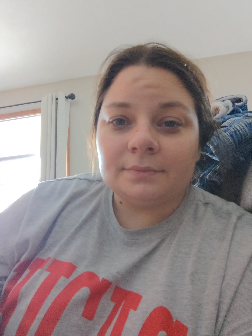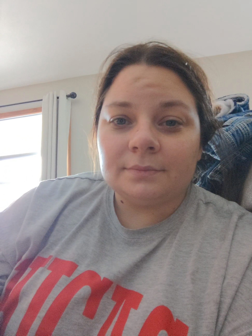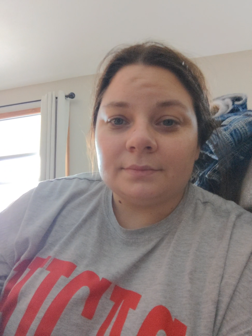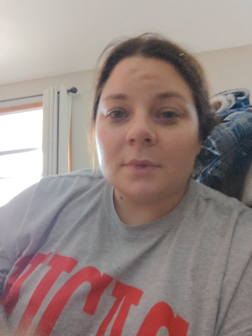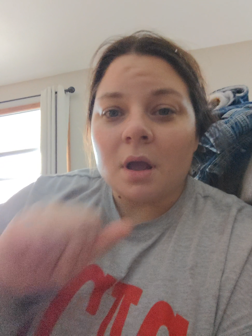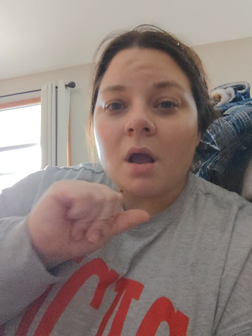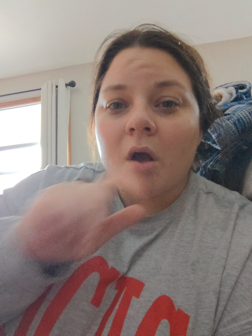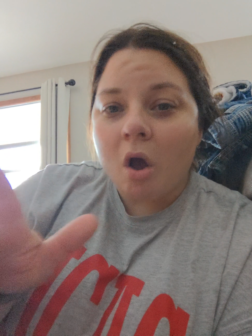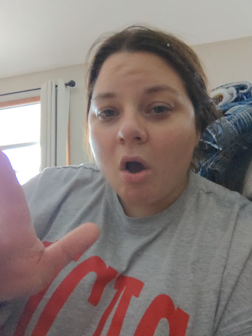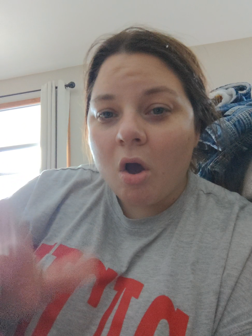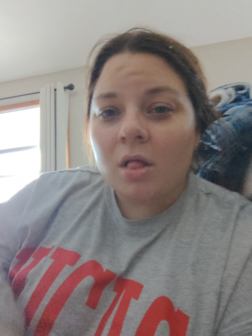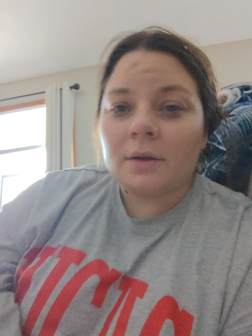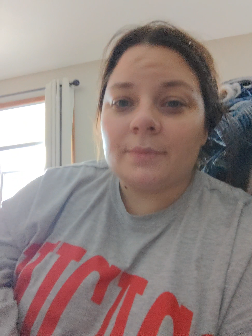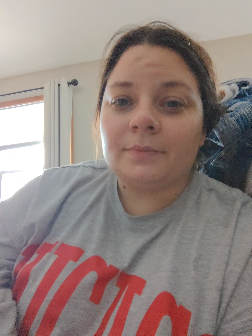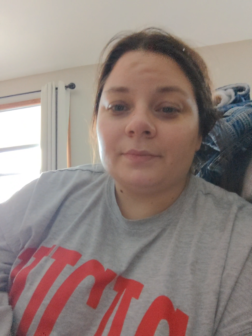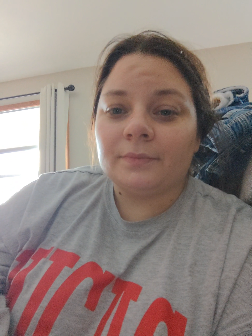all